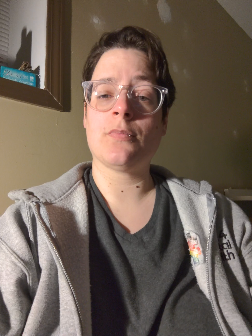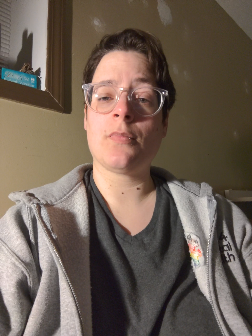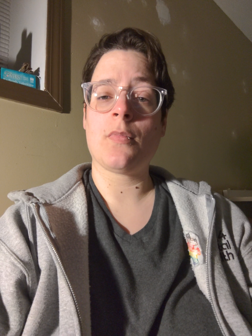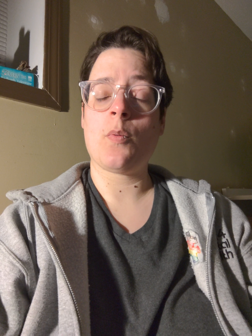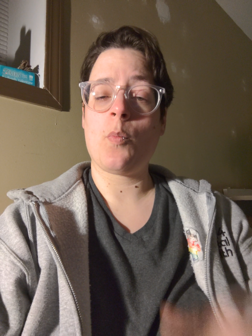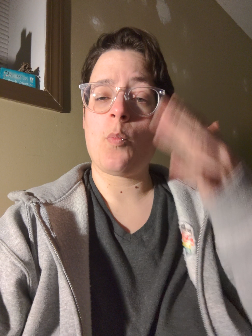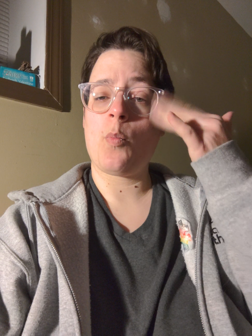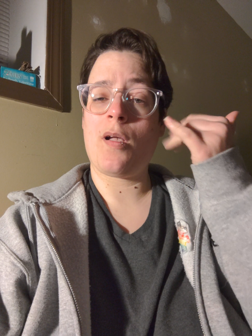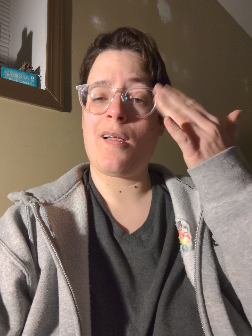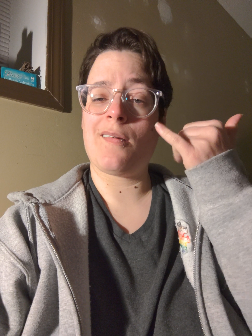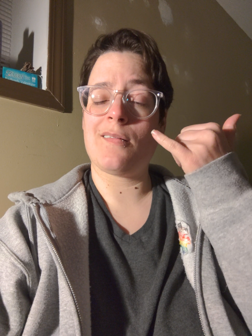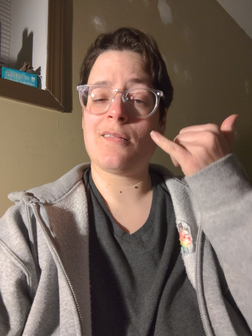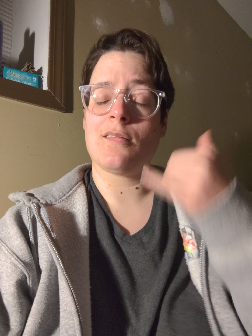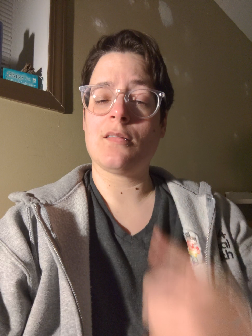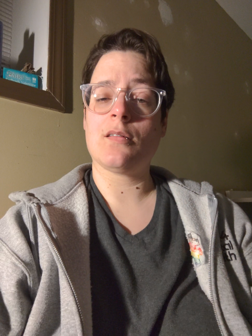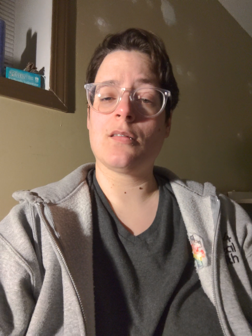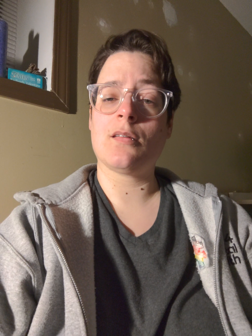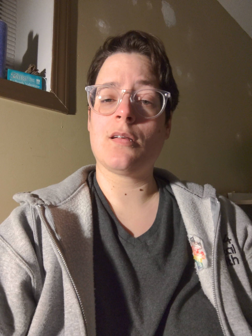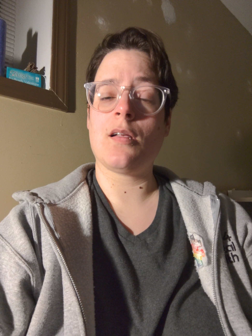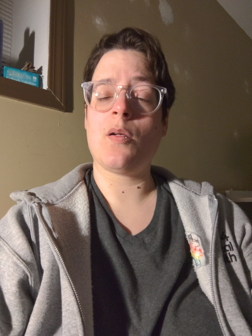why